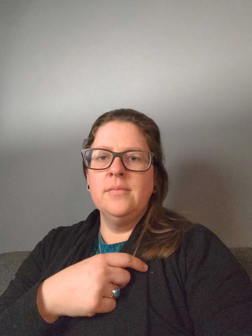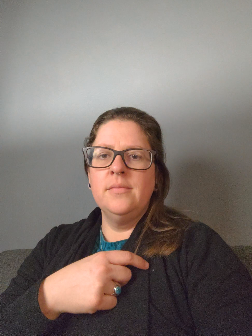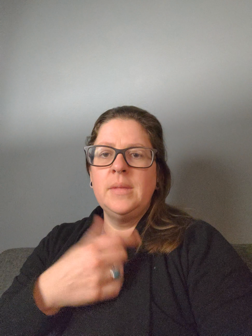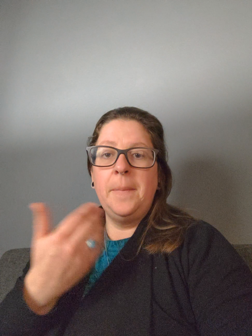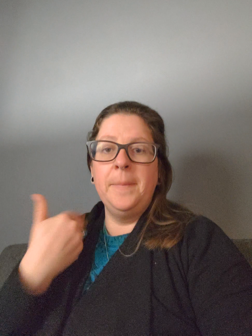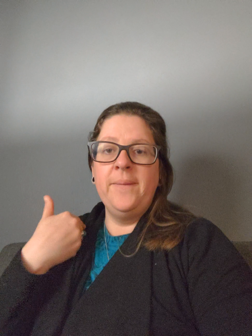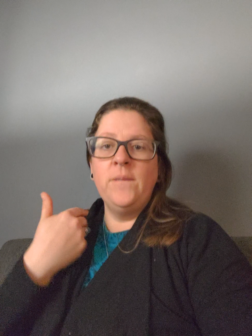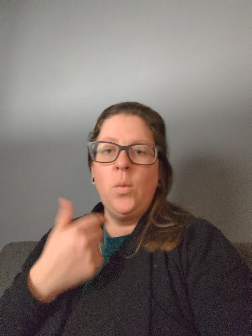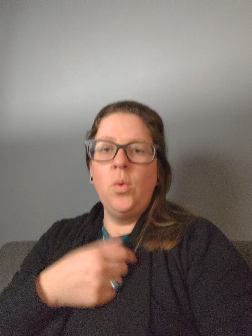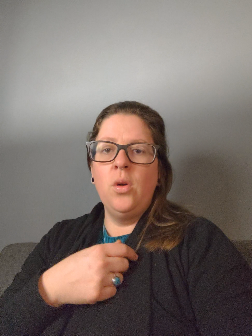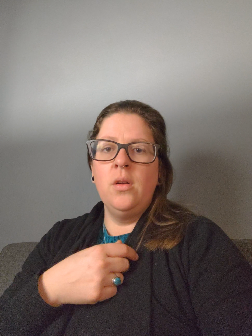before